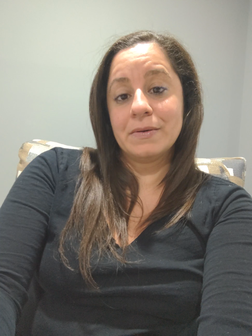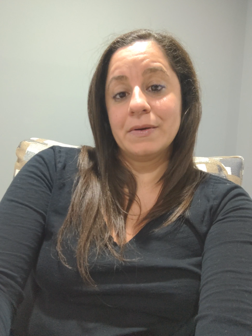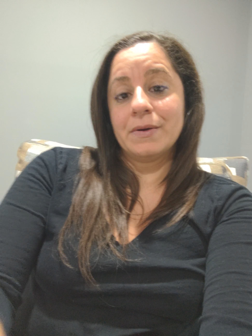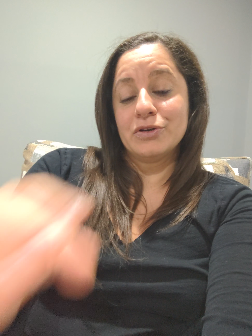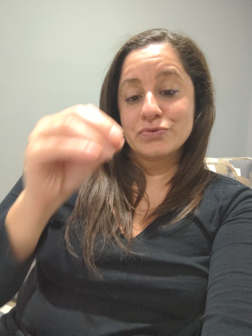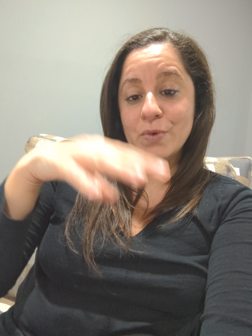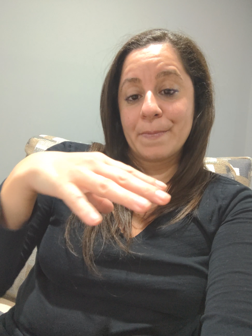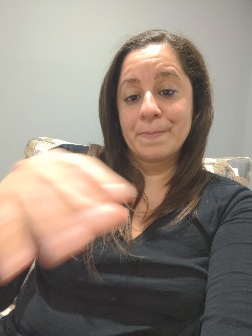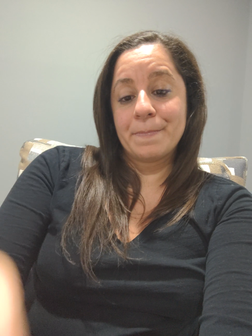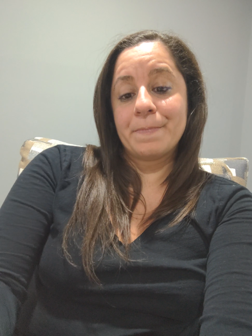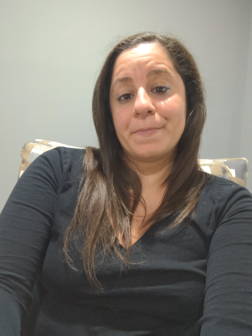drop